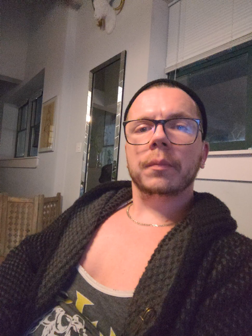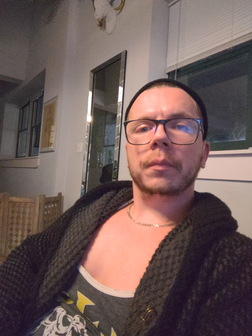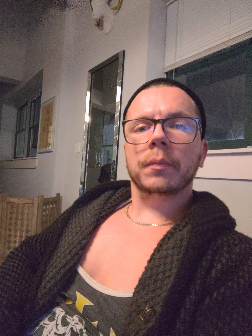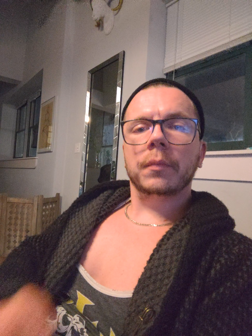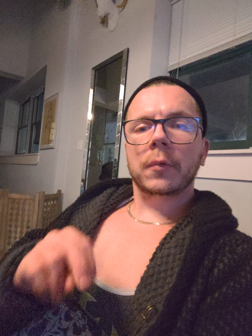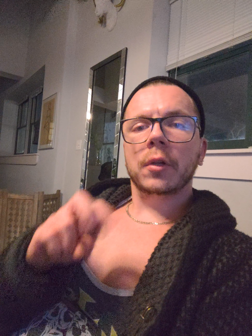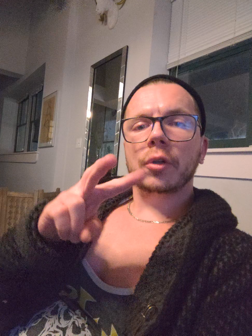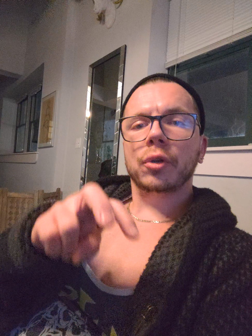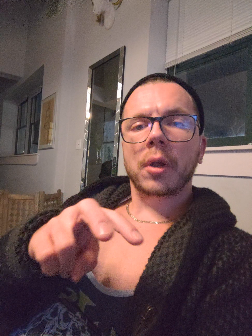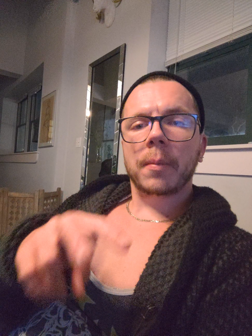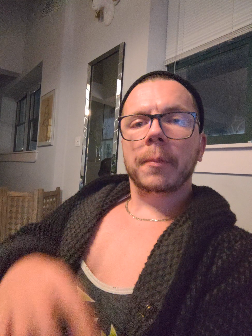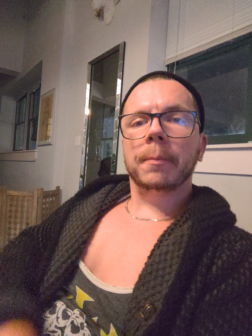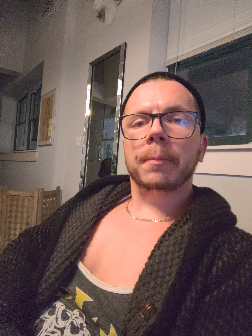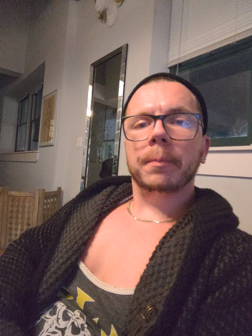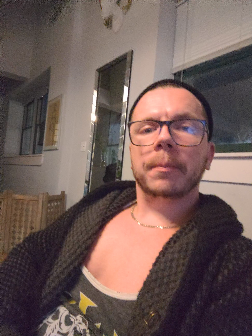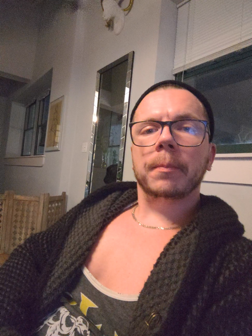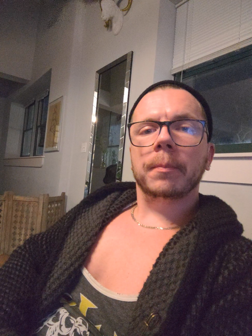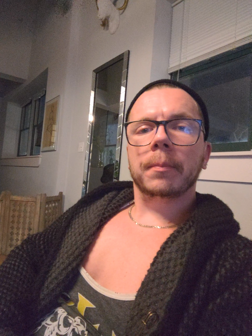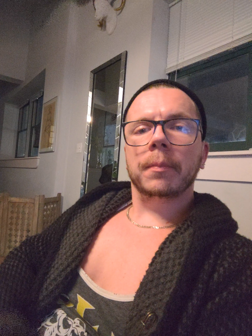jump